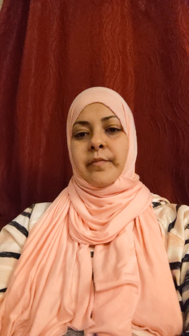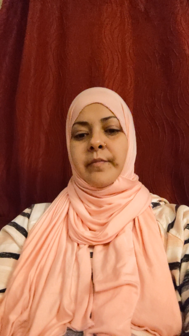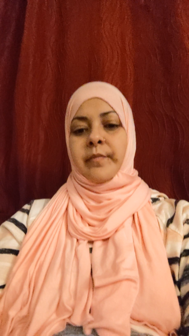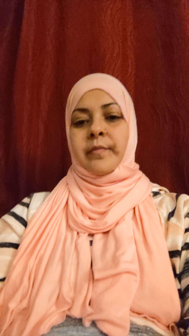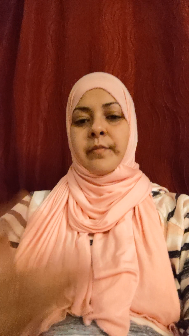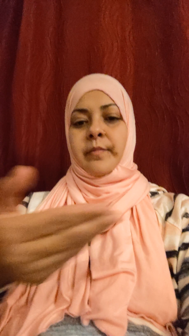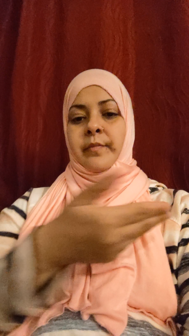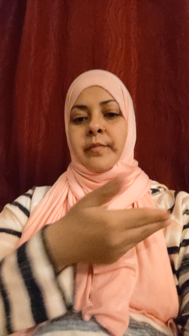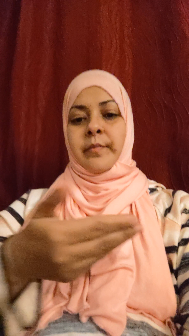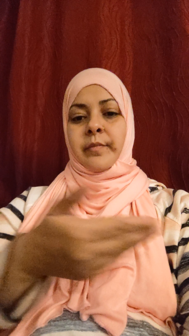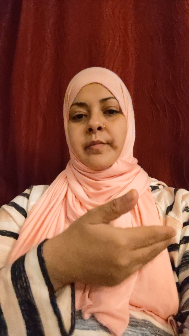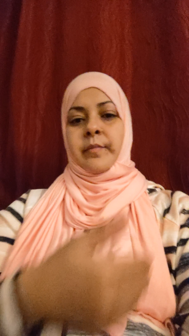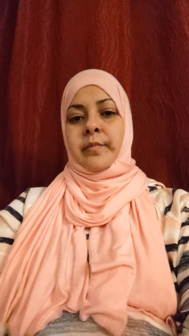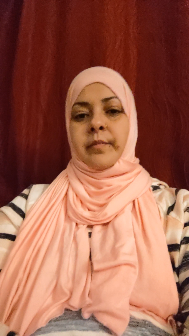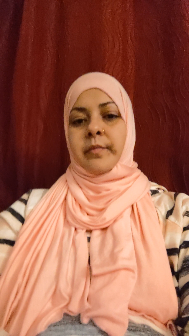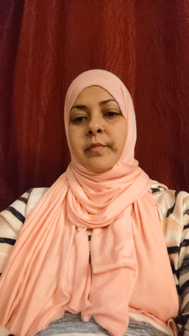baby